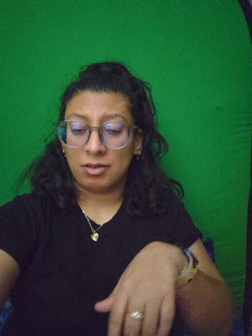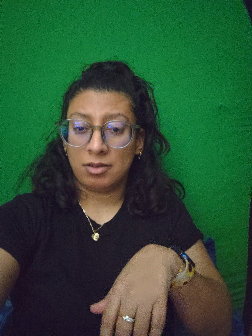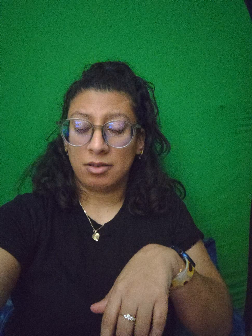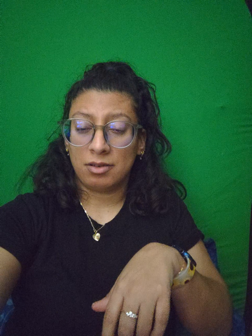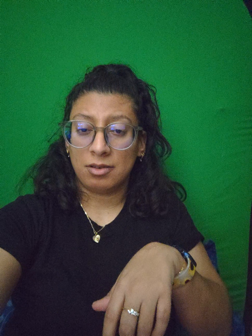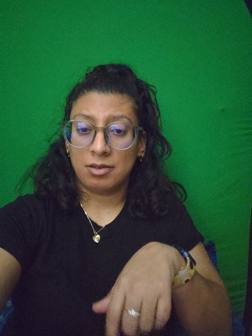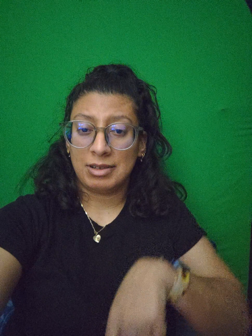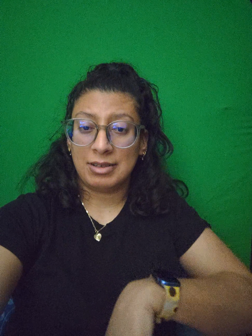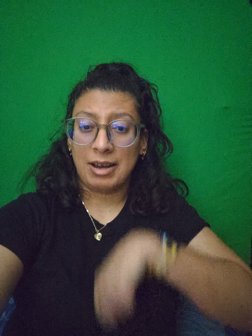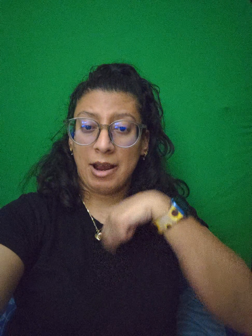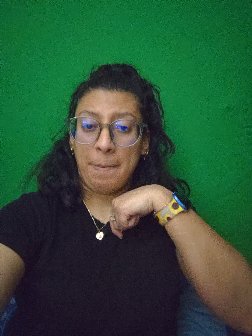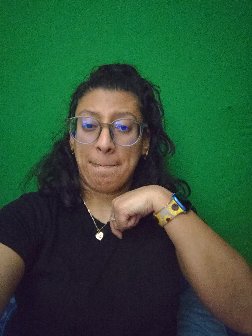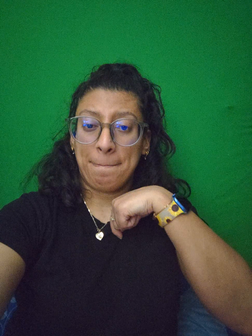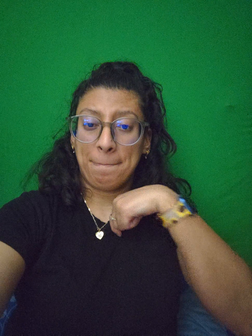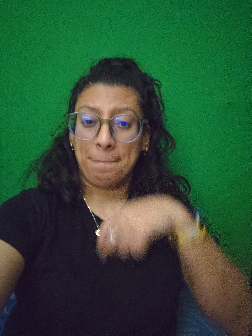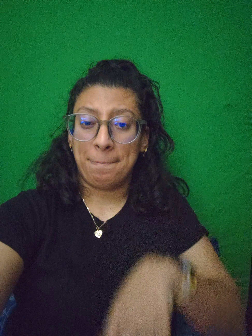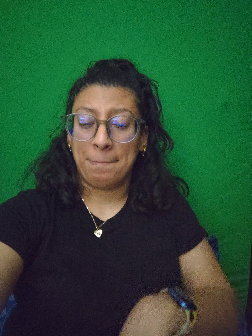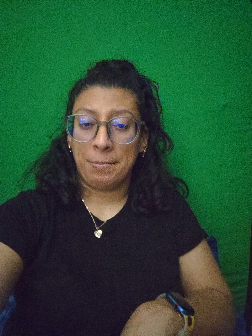zipper